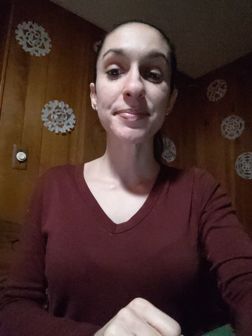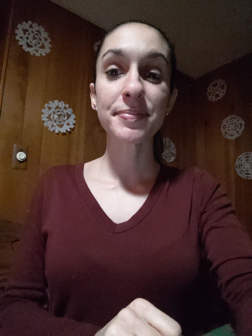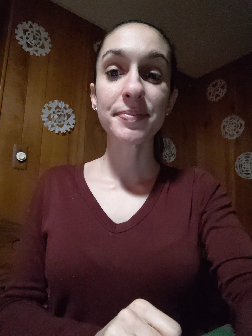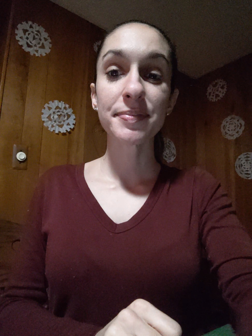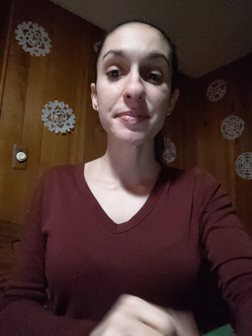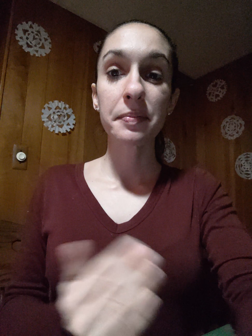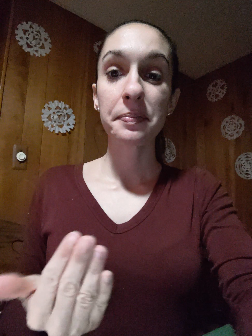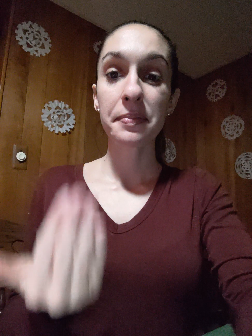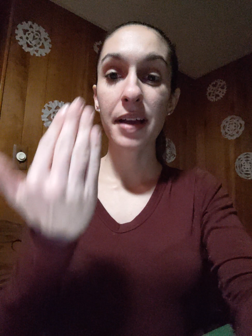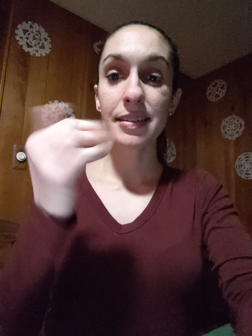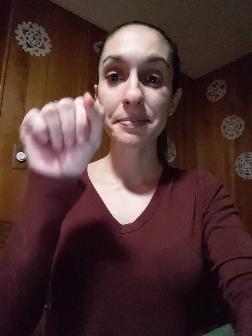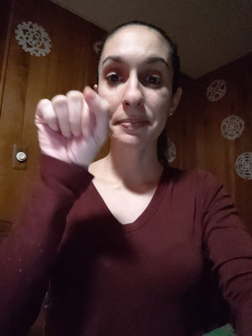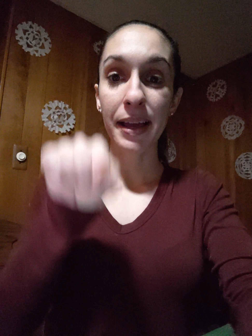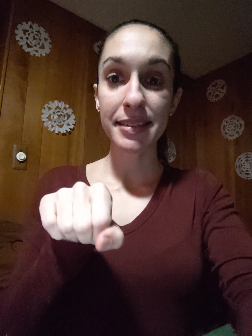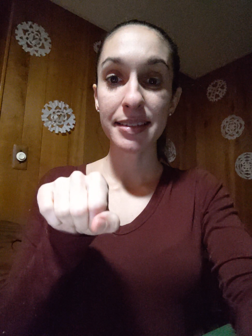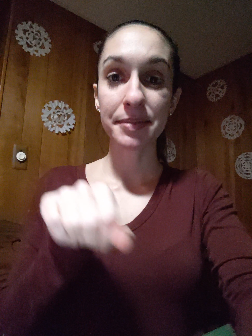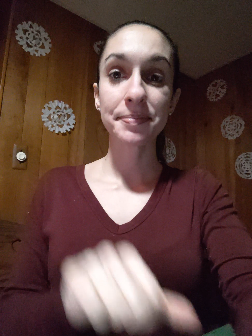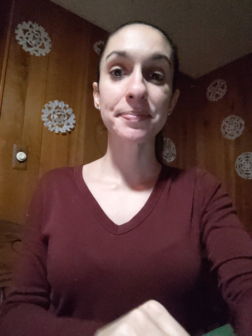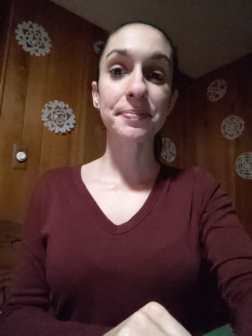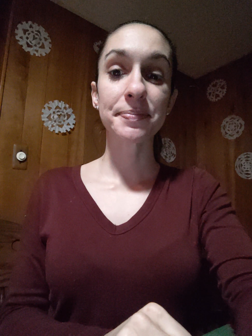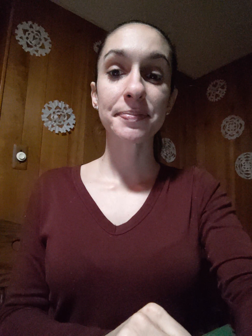mitten